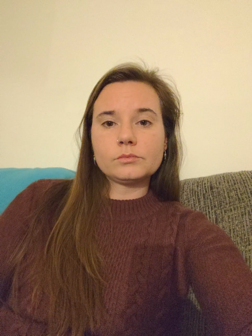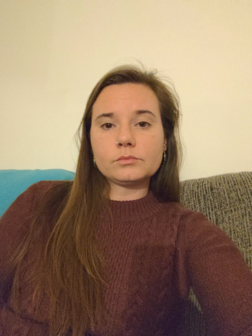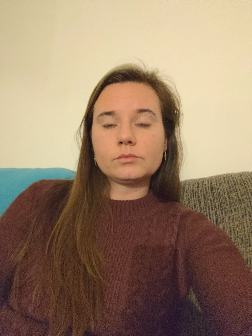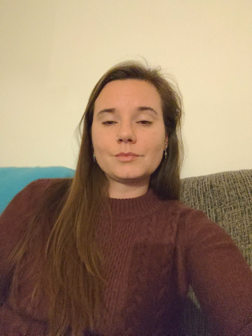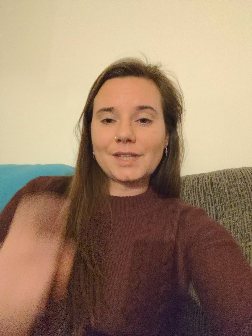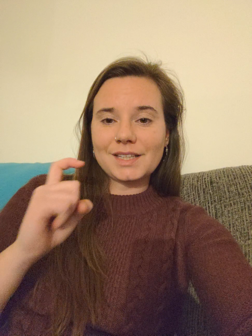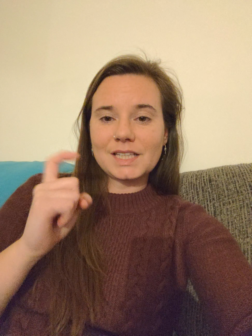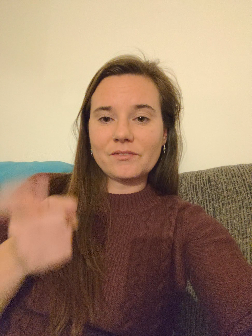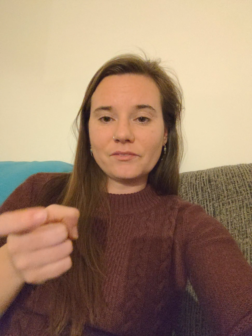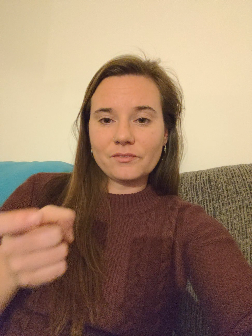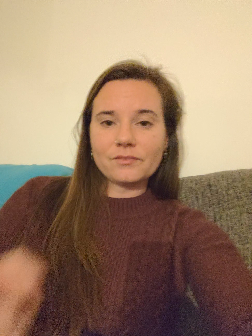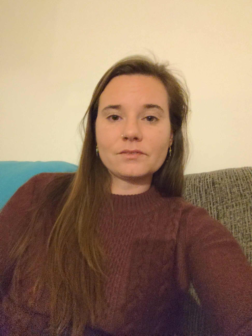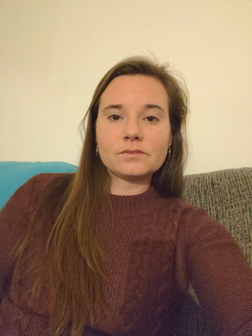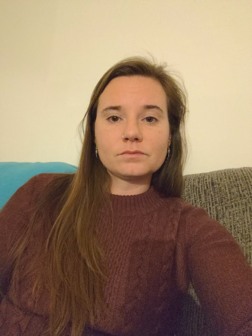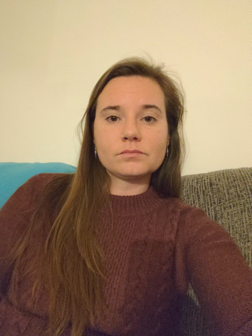gift